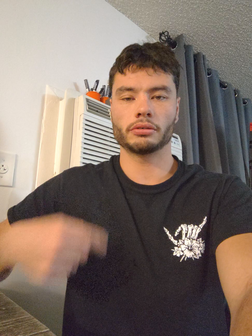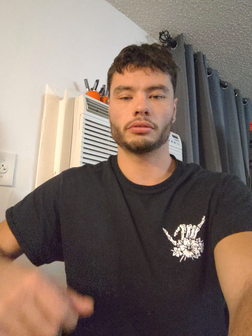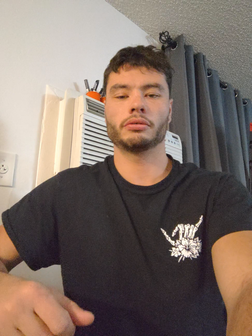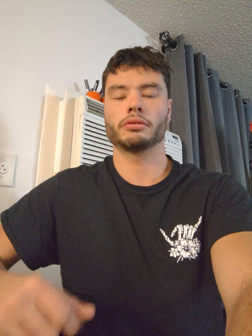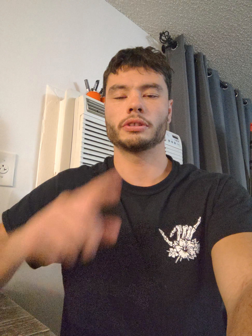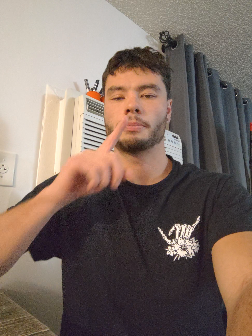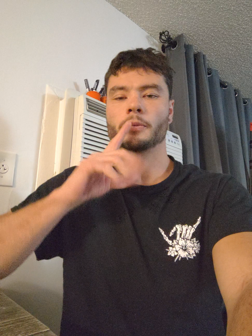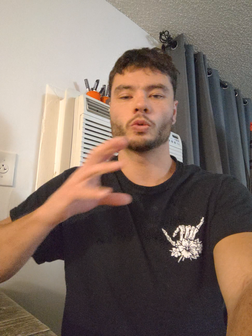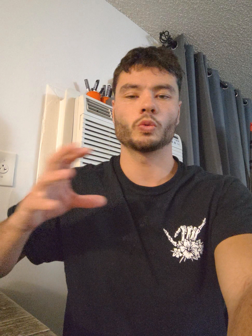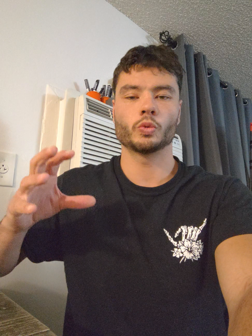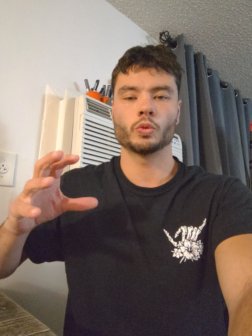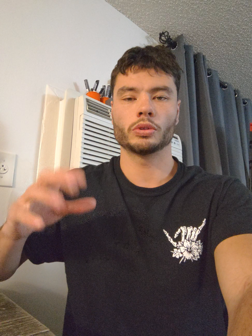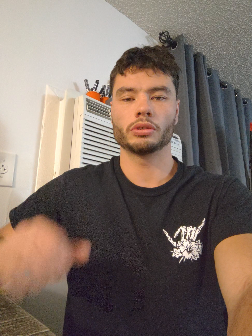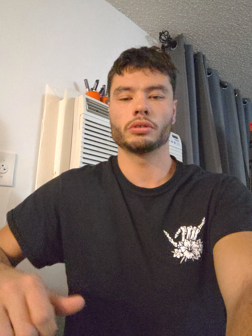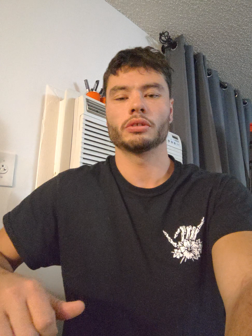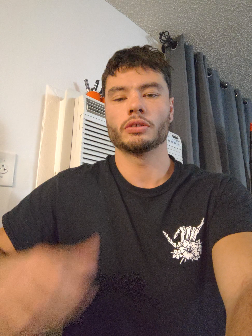balloon